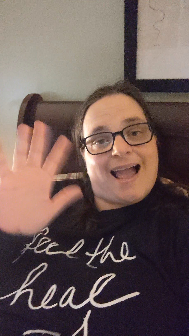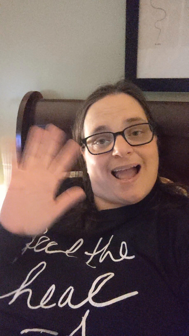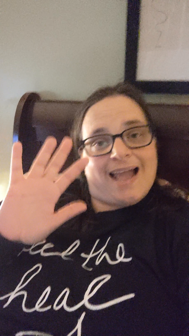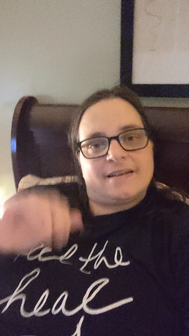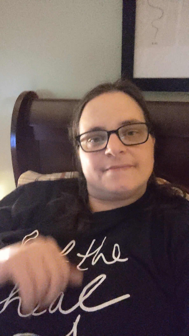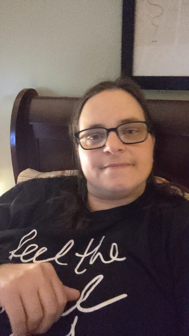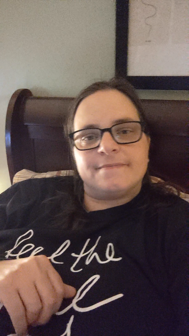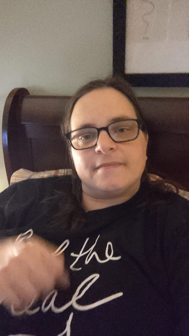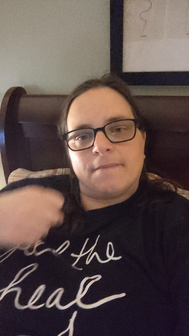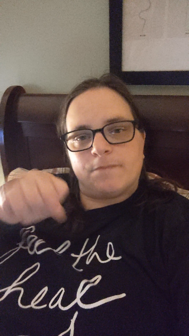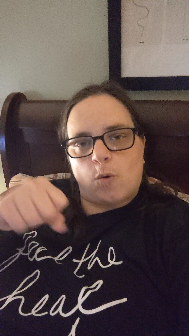motorcycle